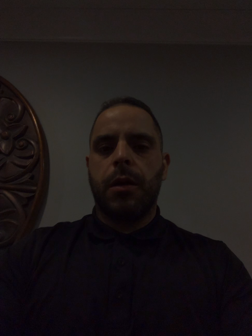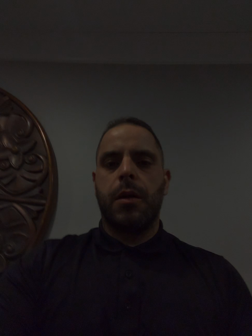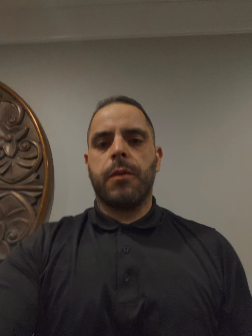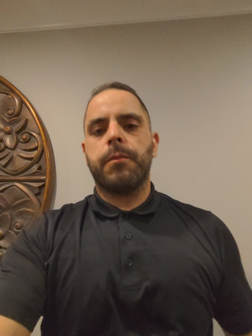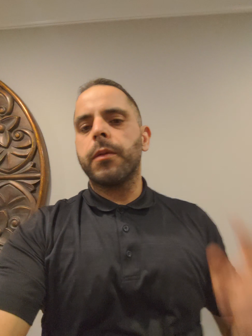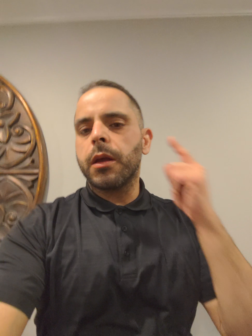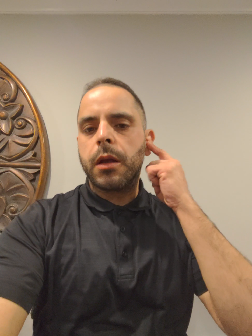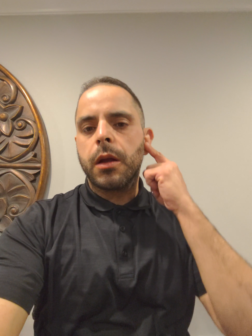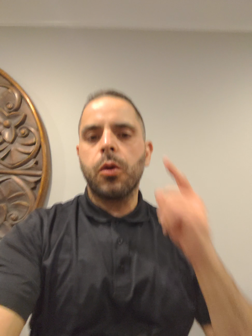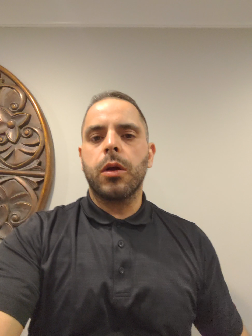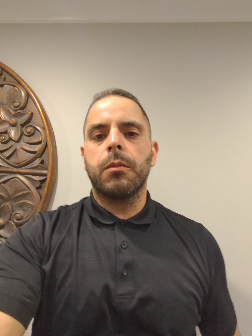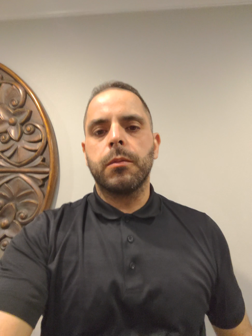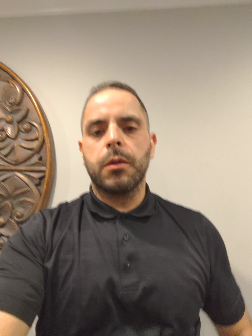ear